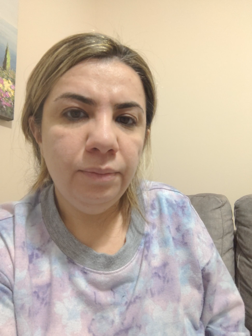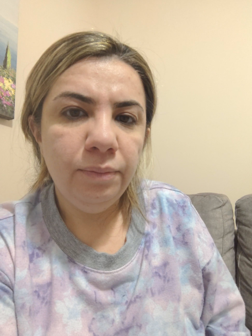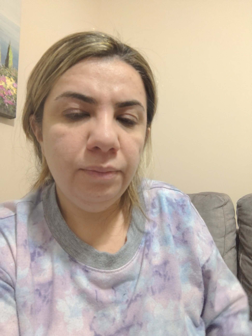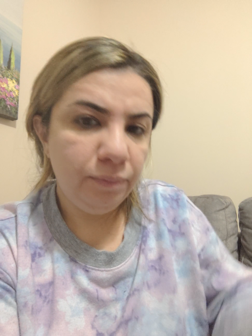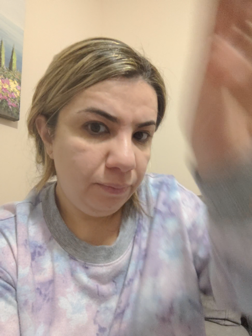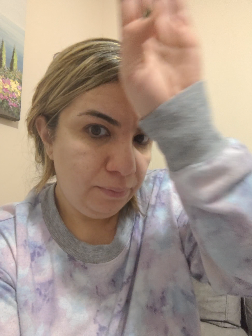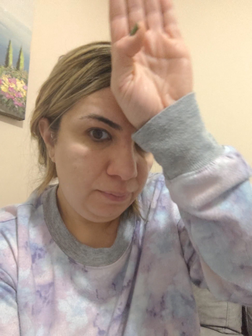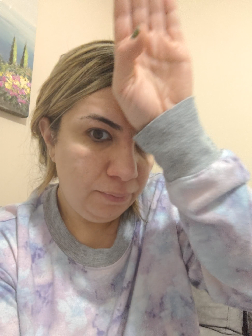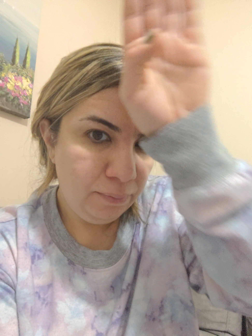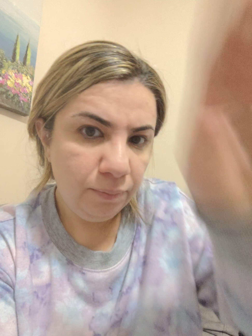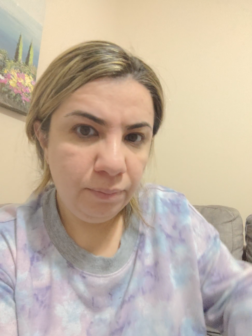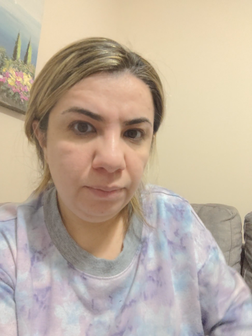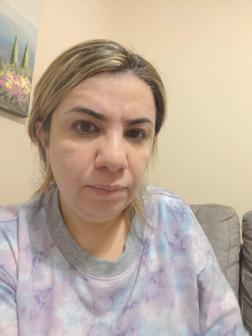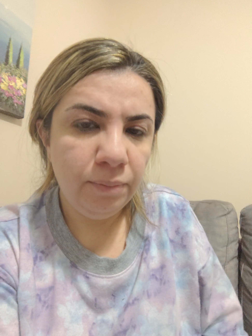fireman